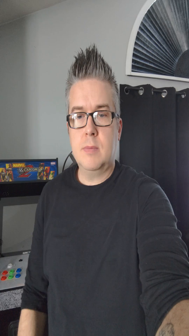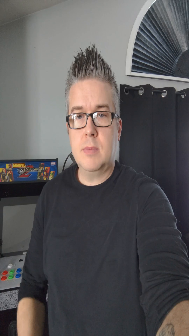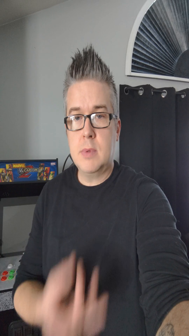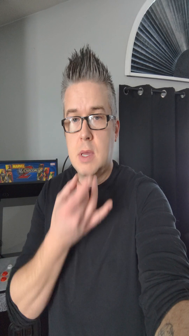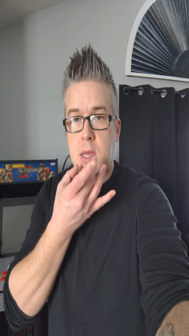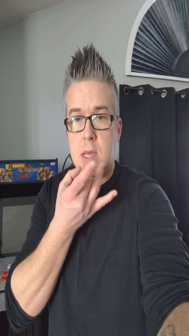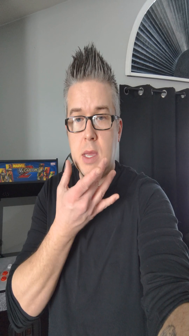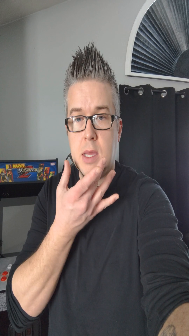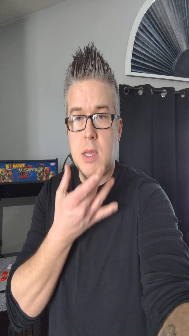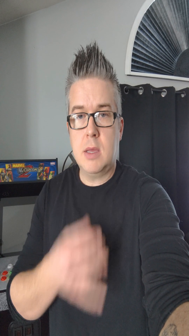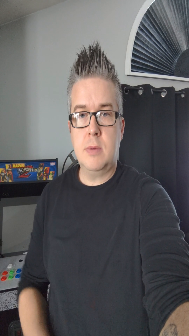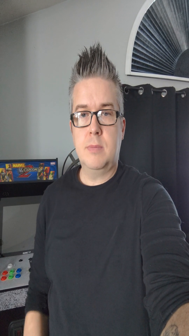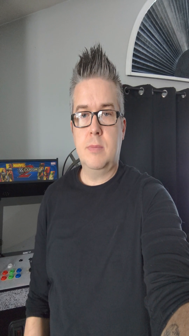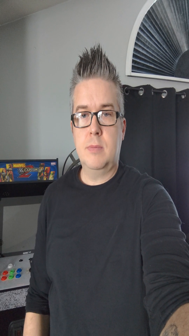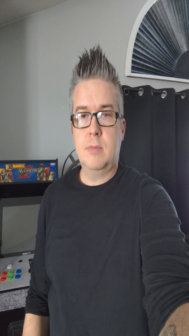snack